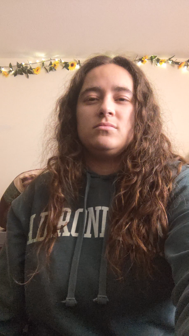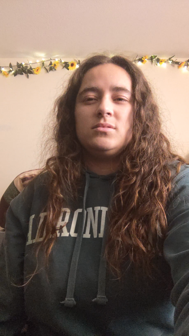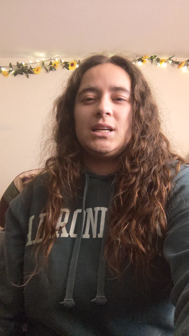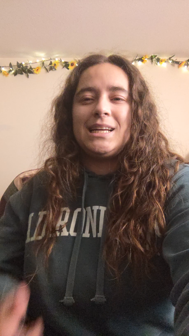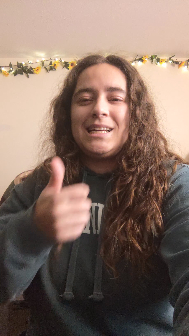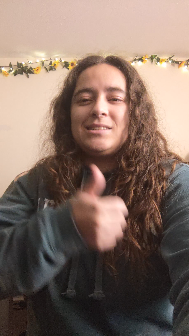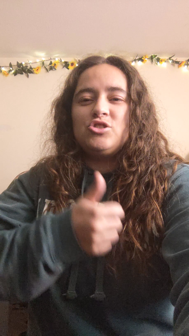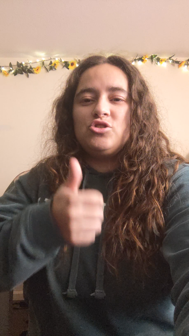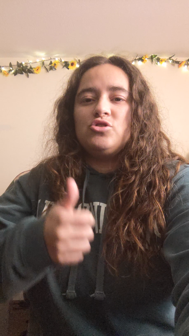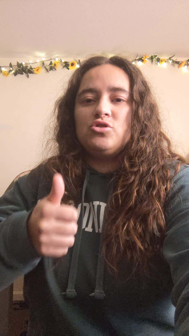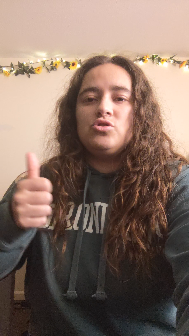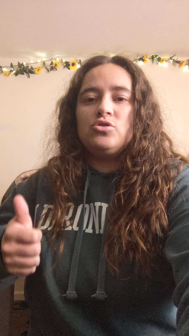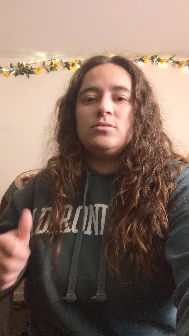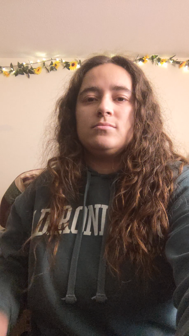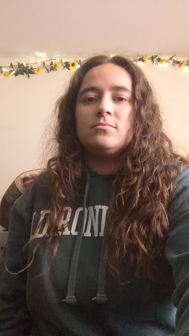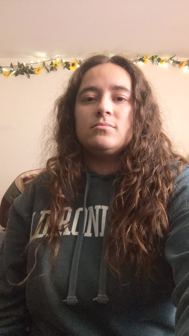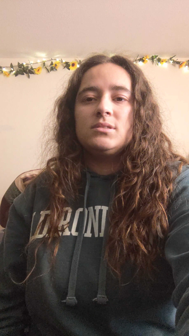each